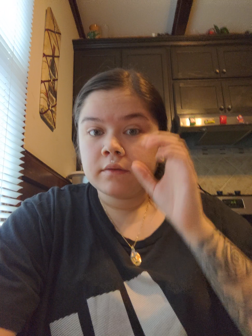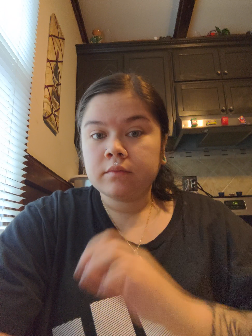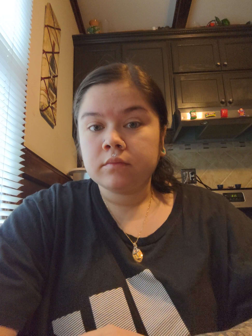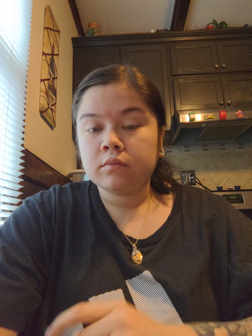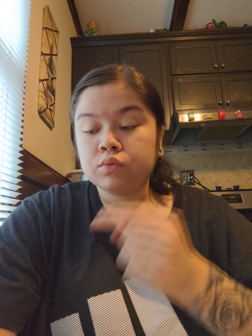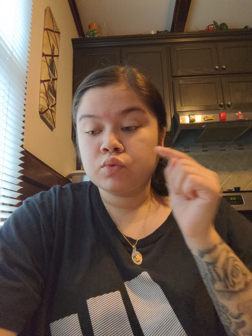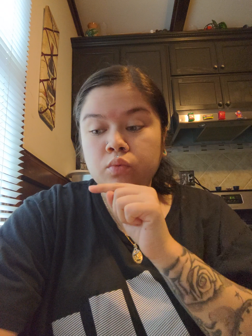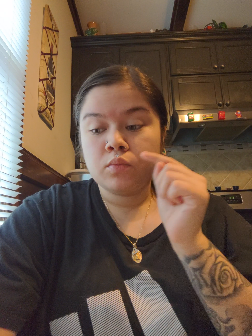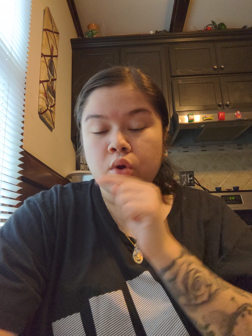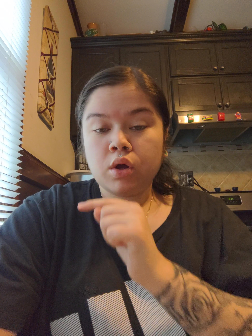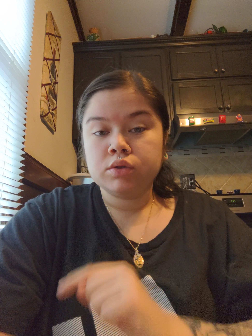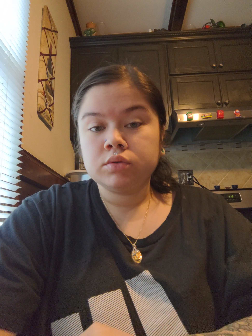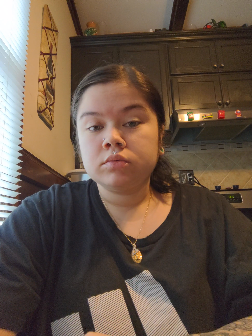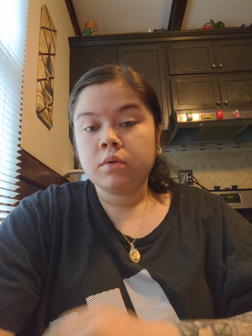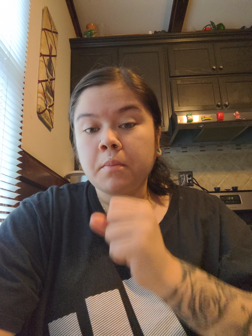toothbrush